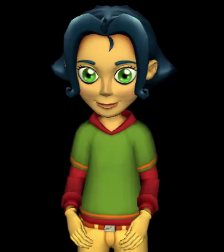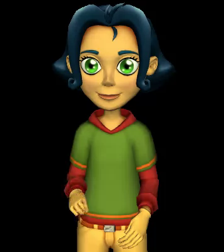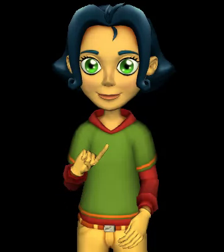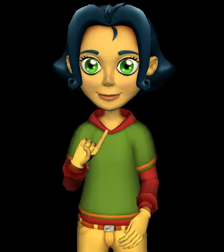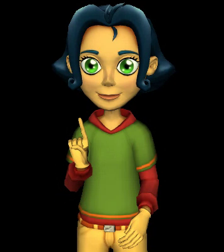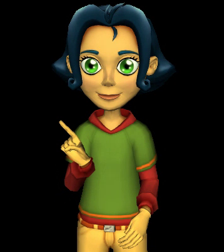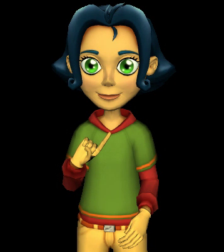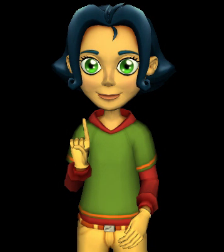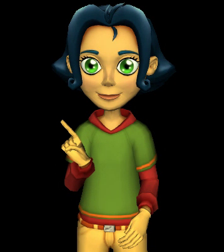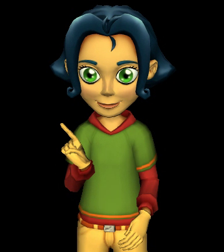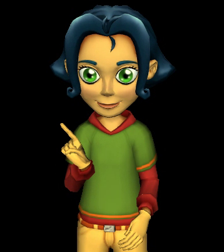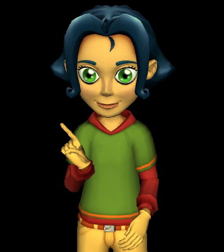لا